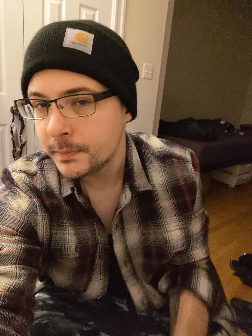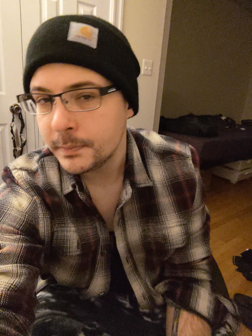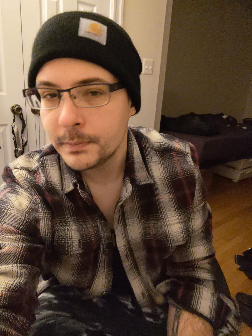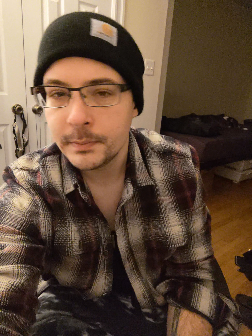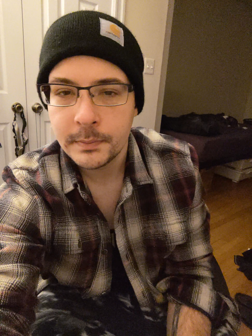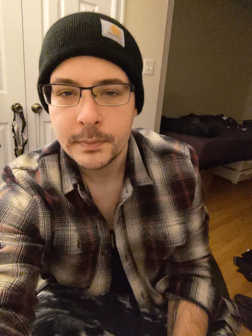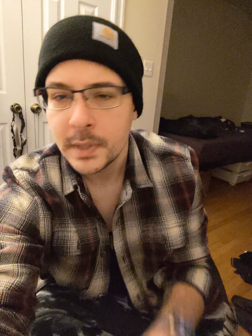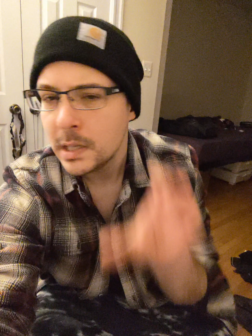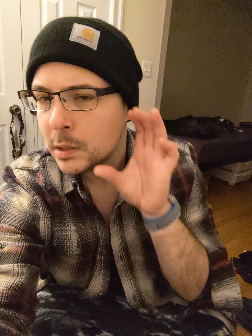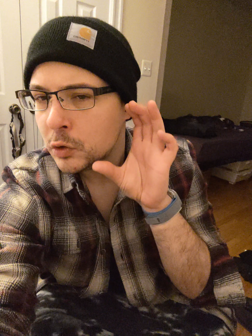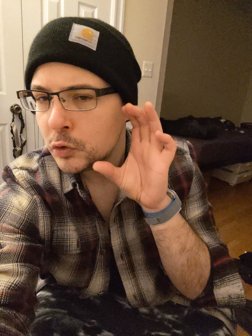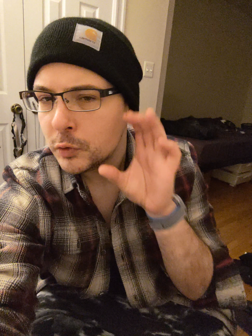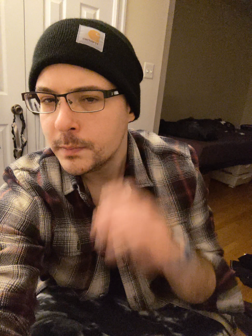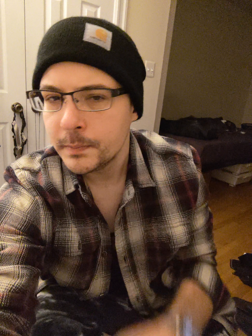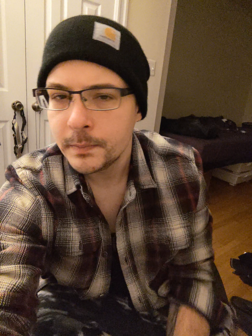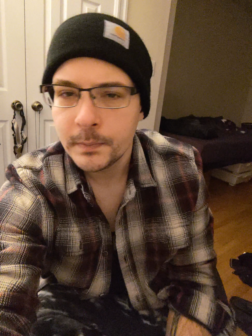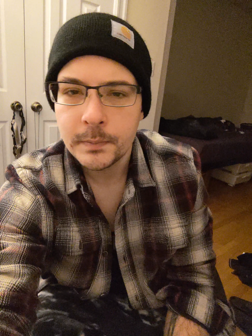hear